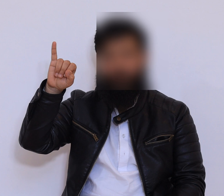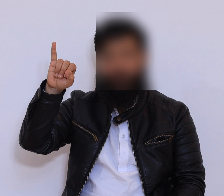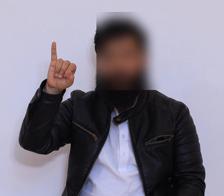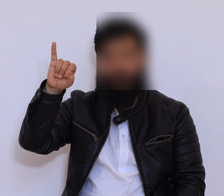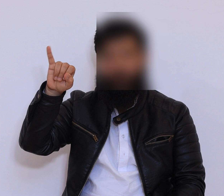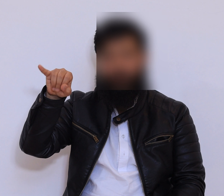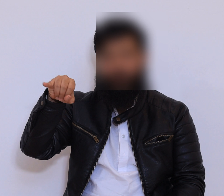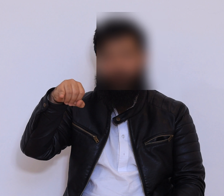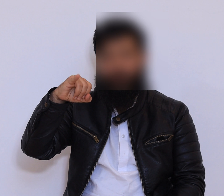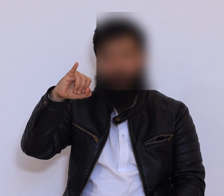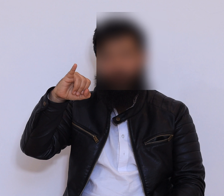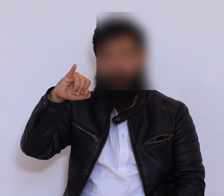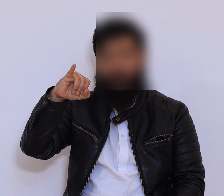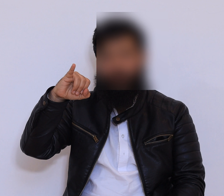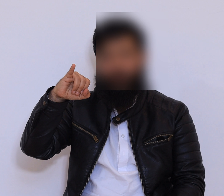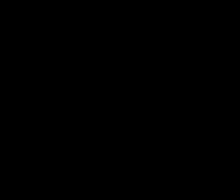ج